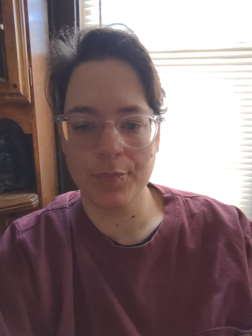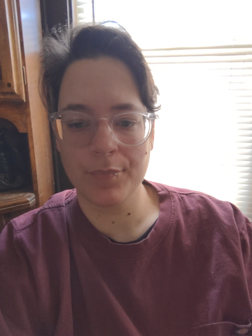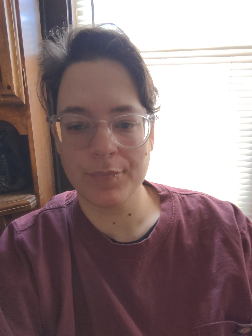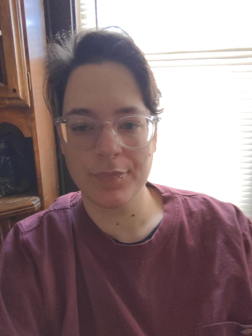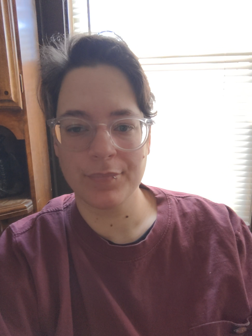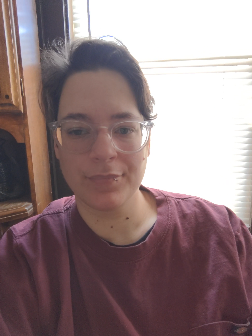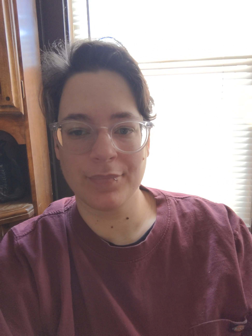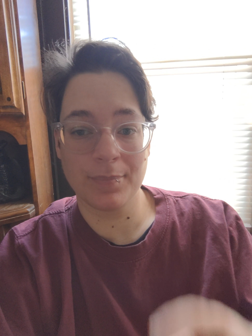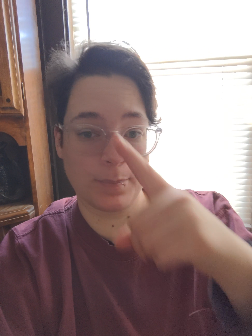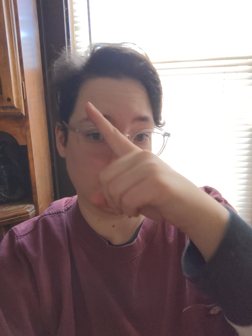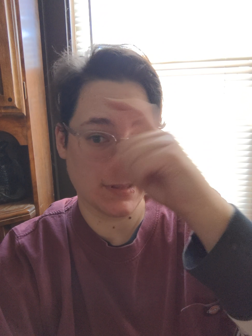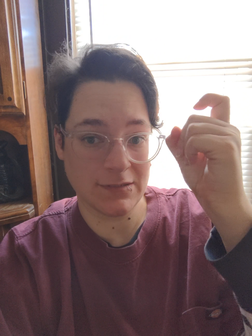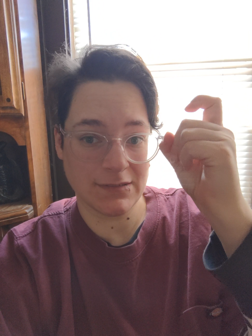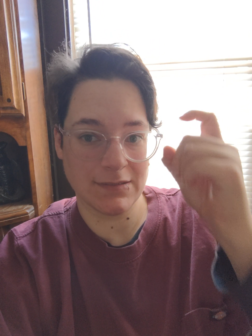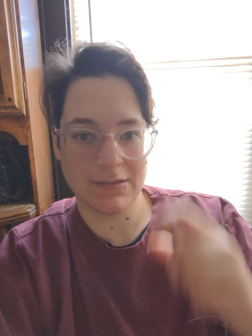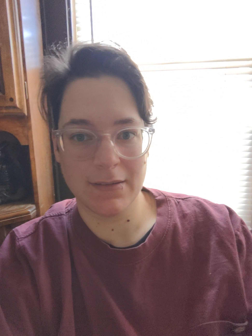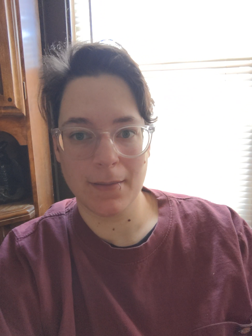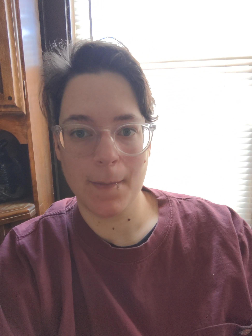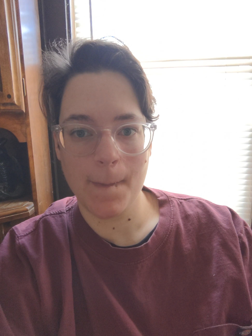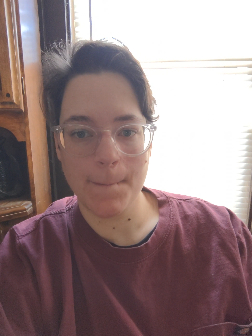because